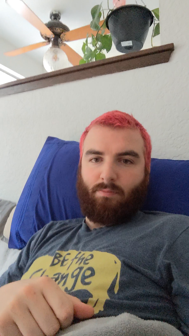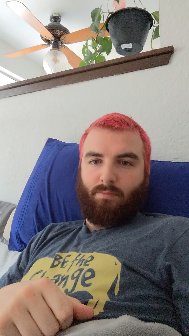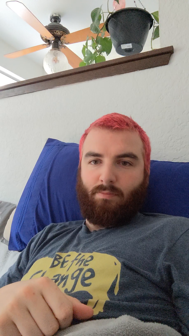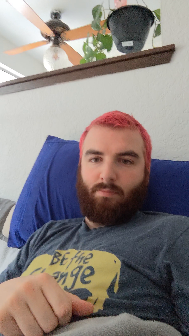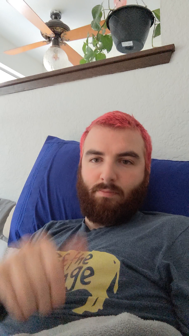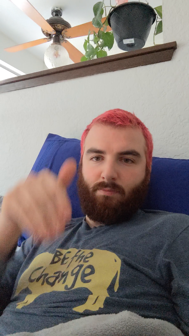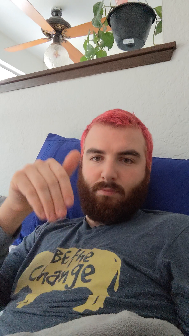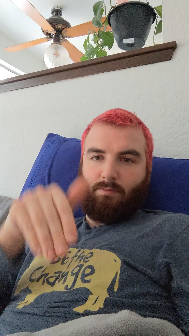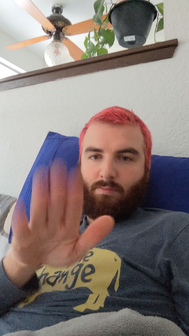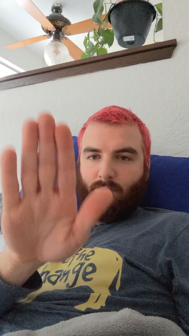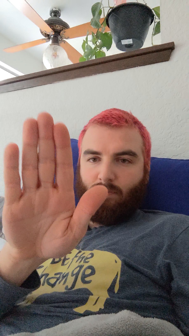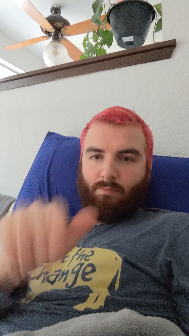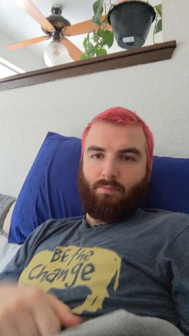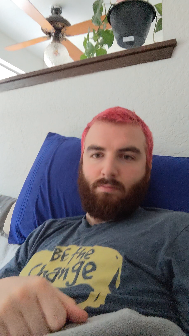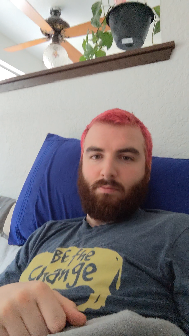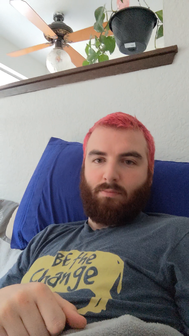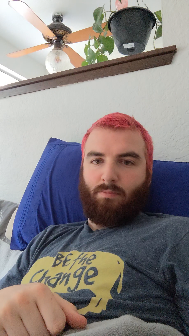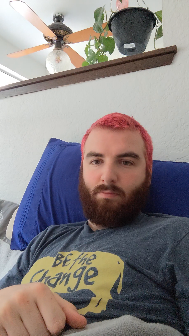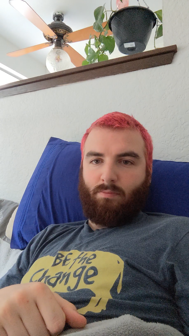enter